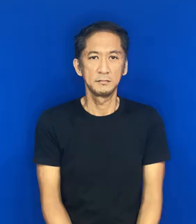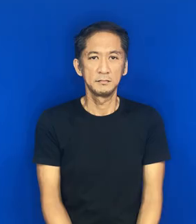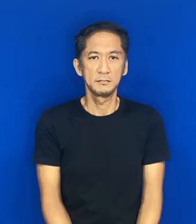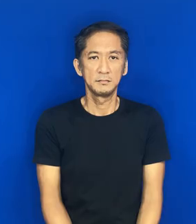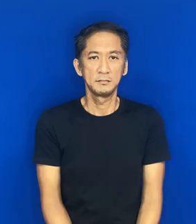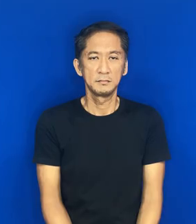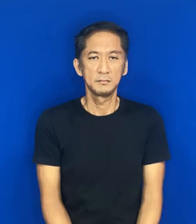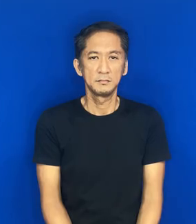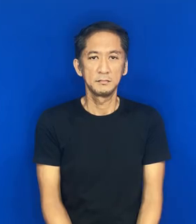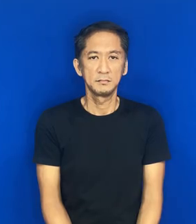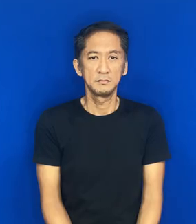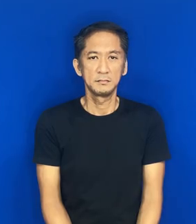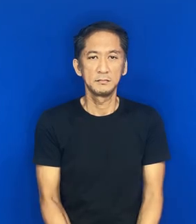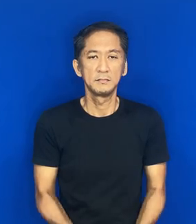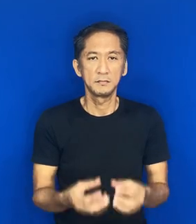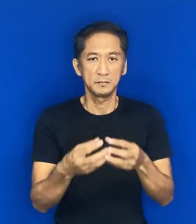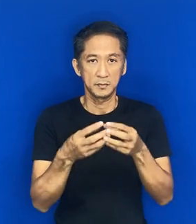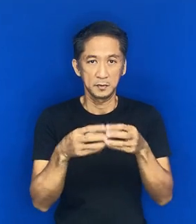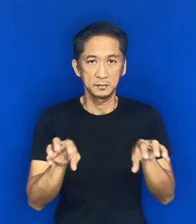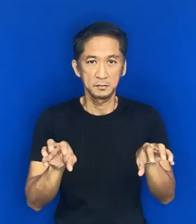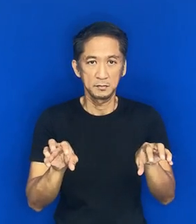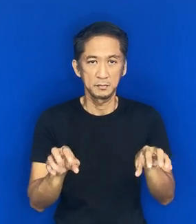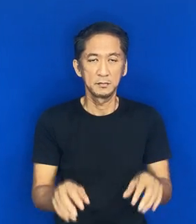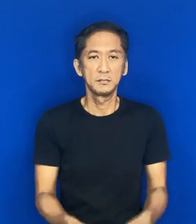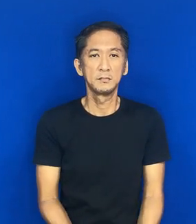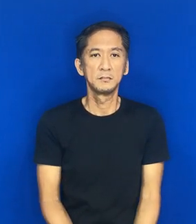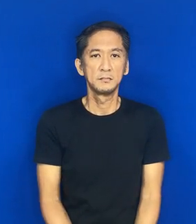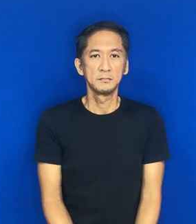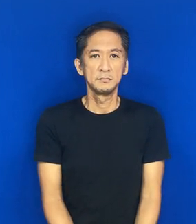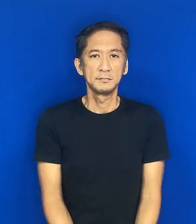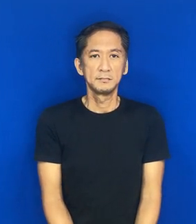egg